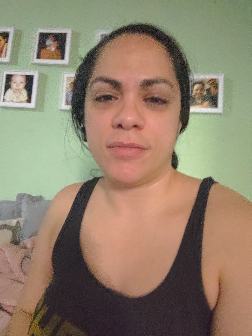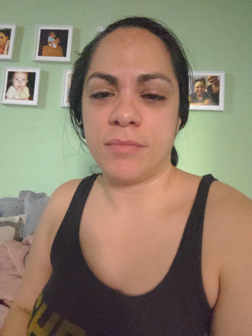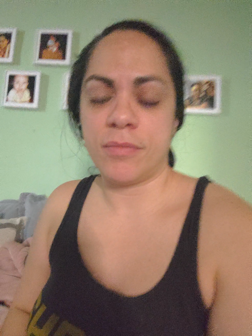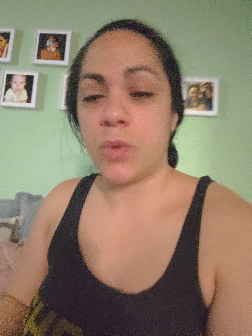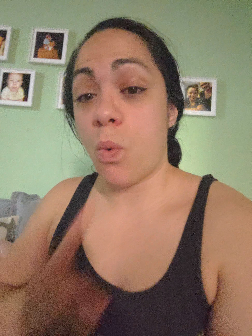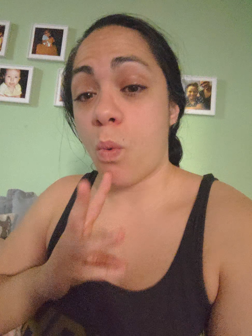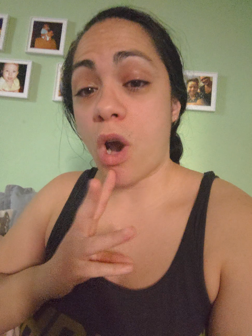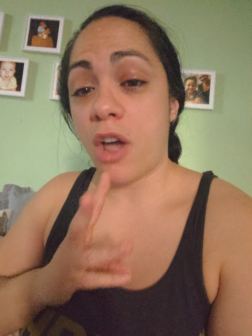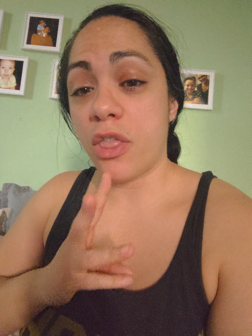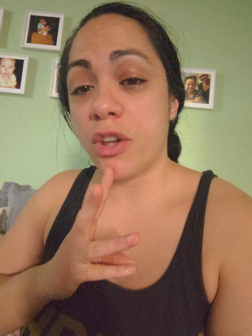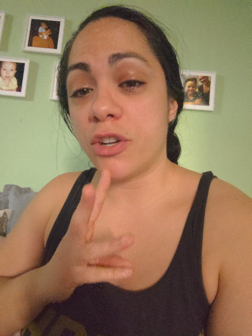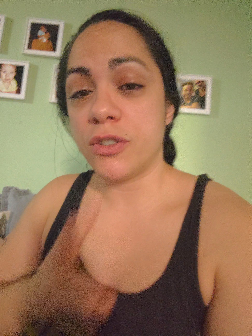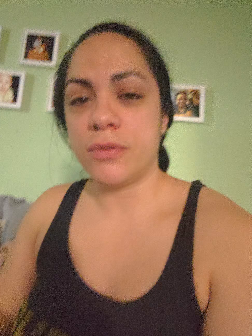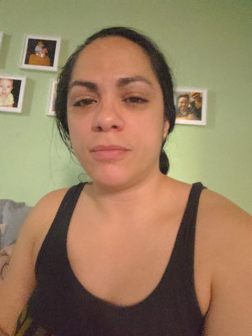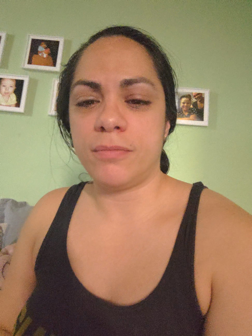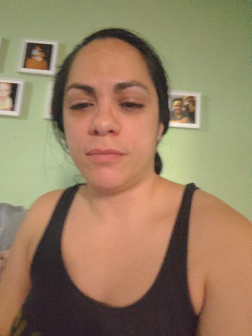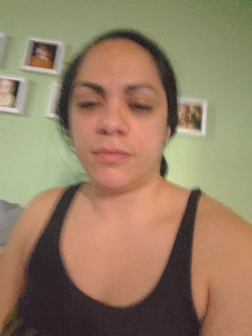water